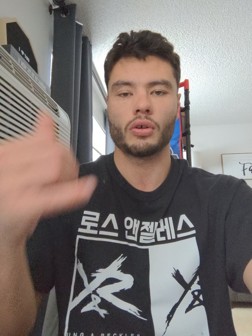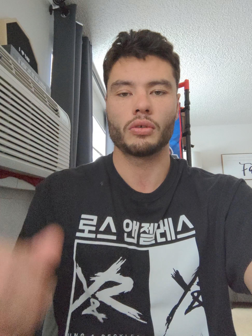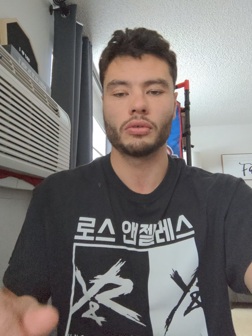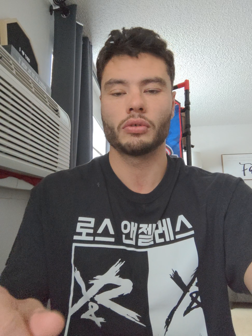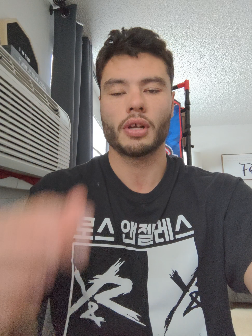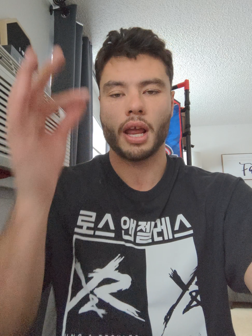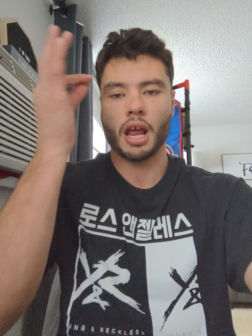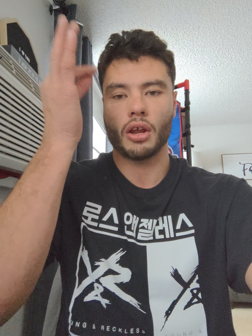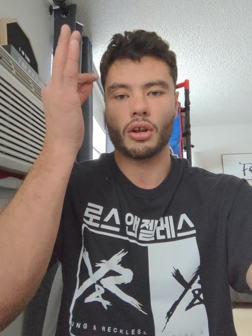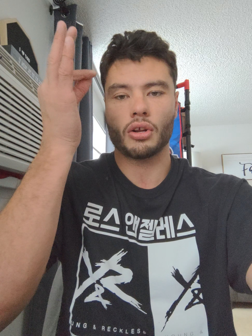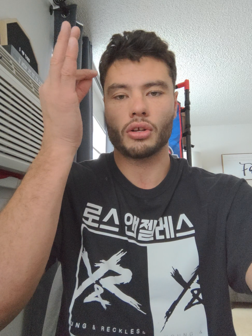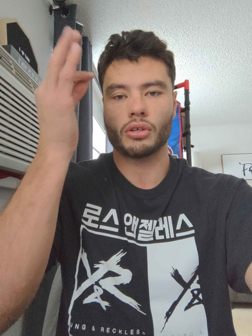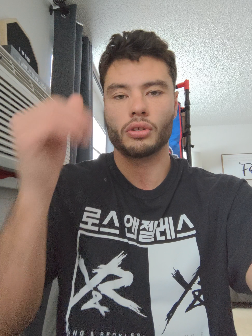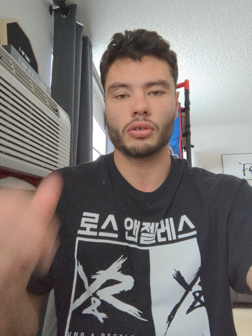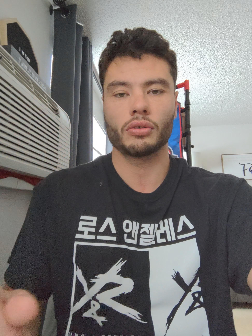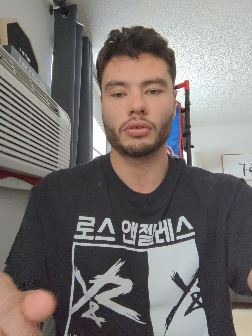hair